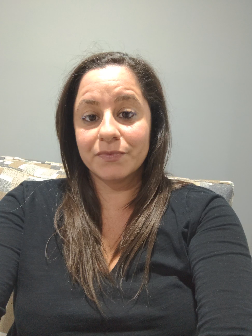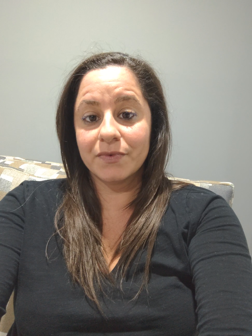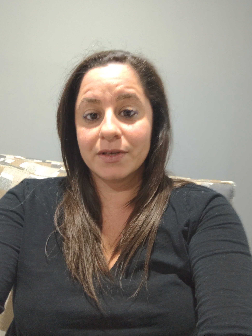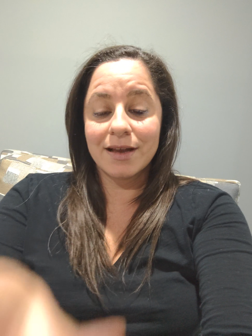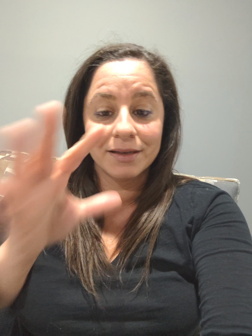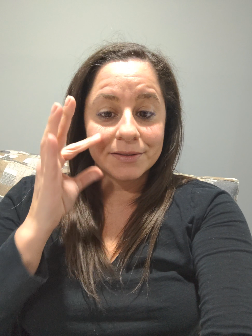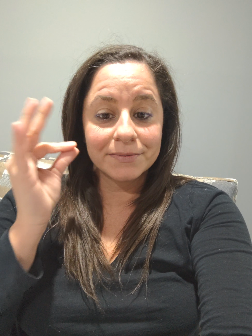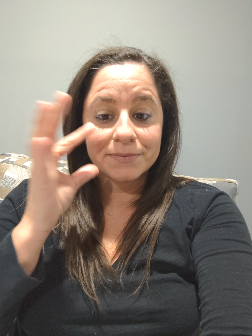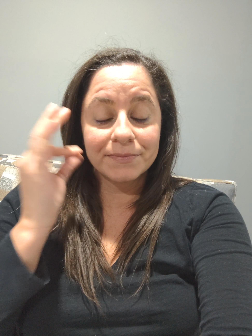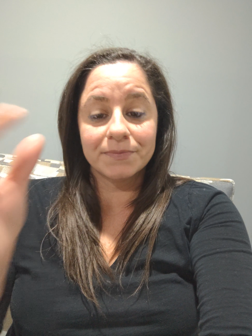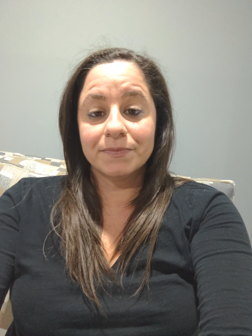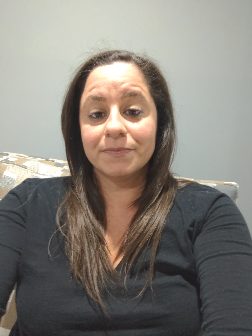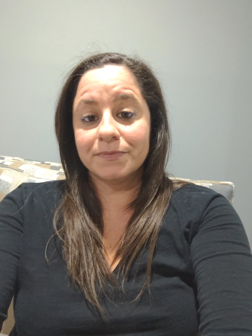cat